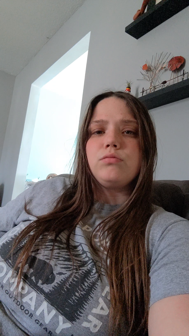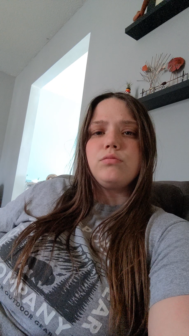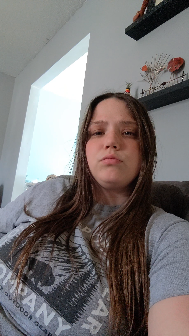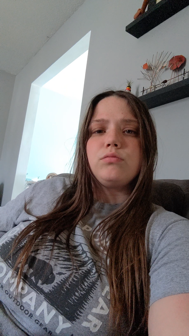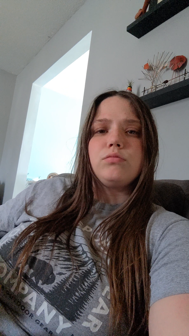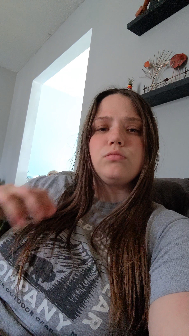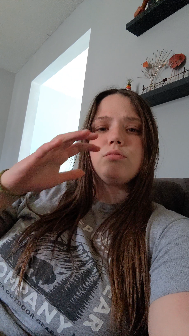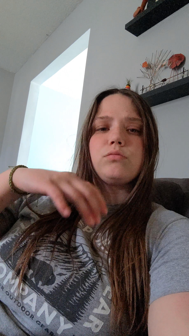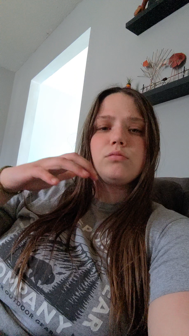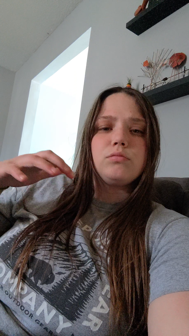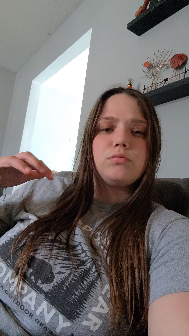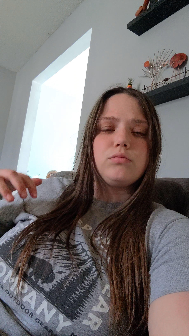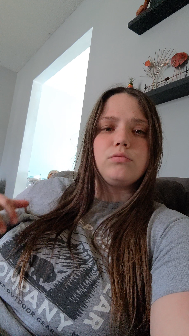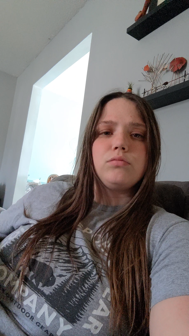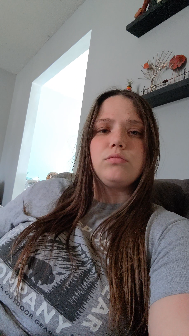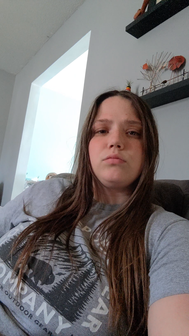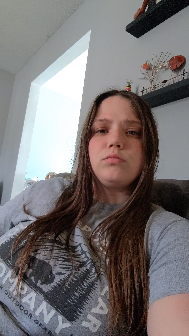grapes